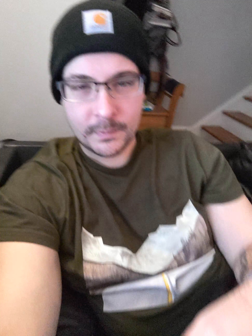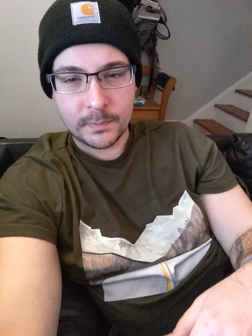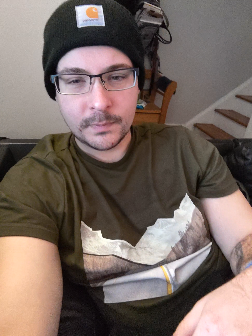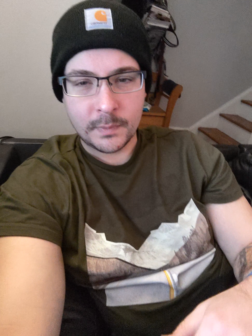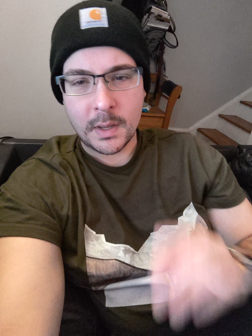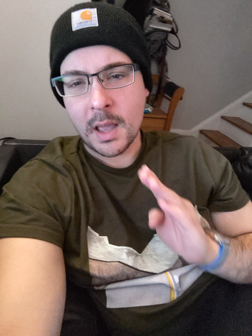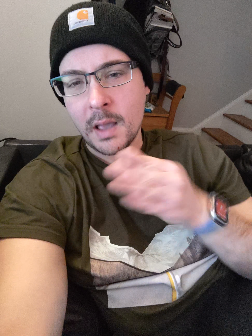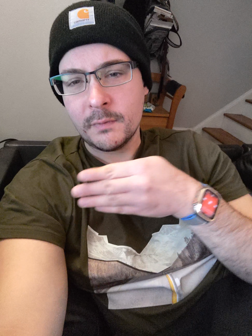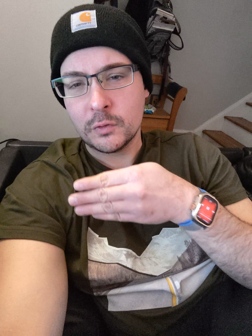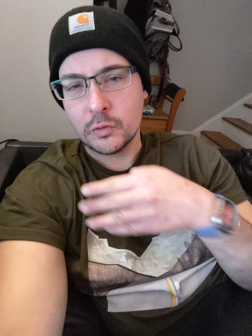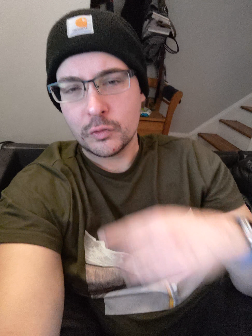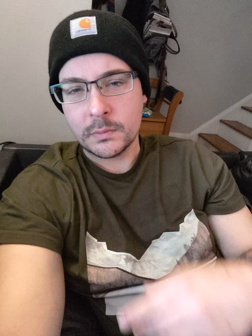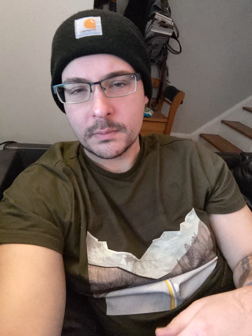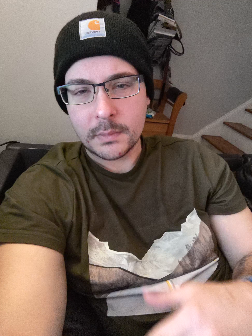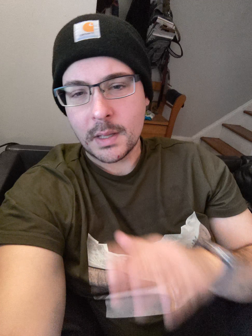after